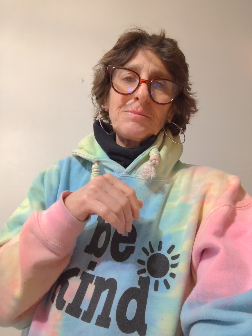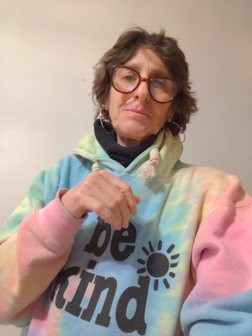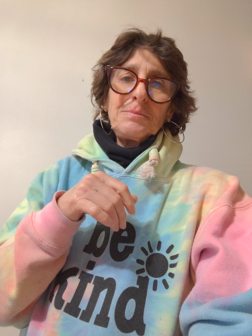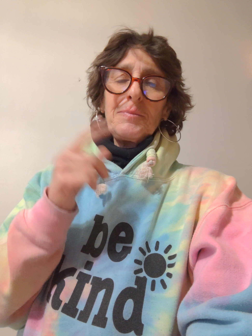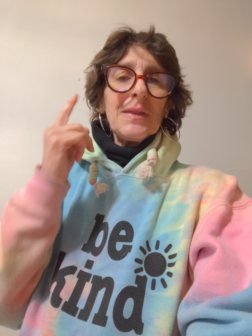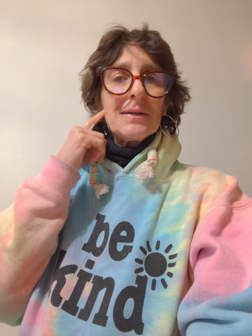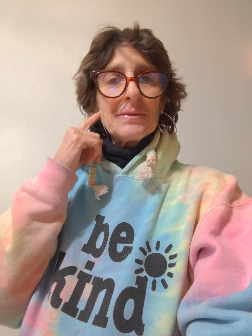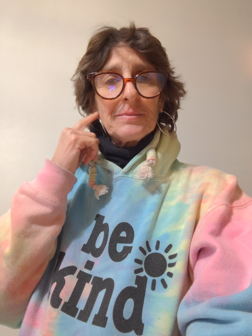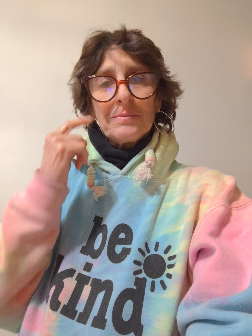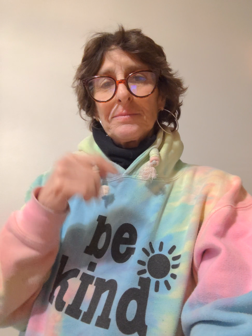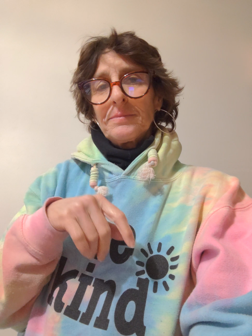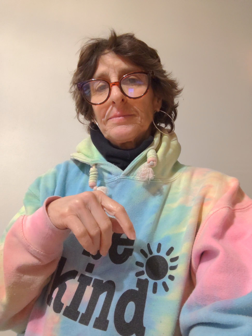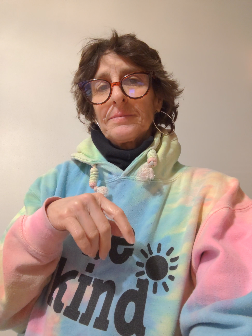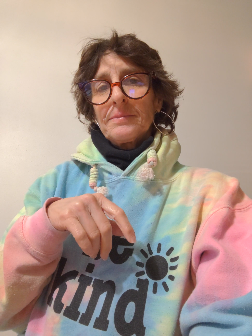listen